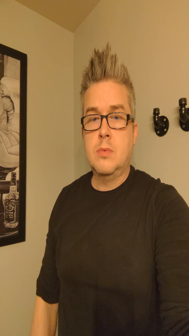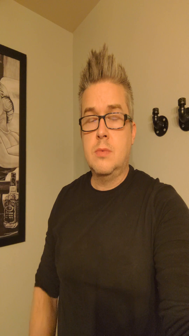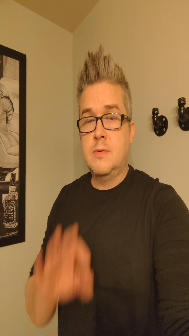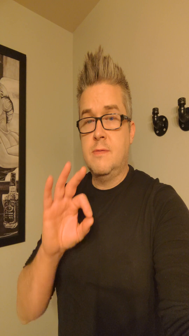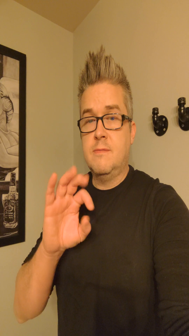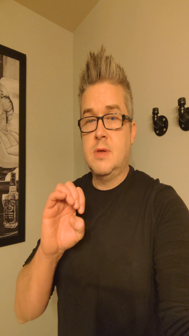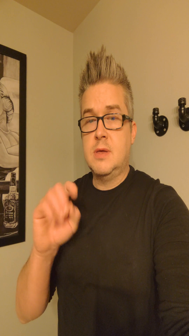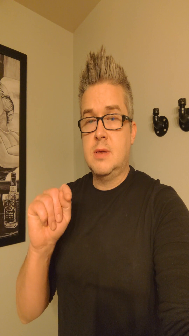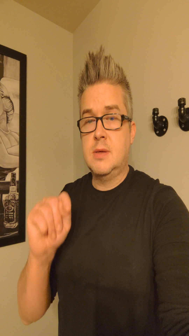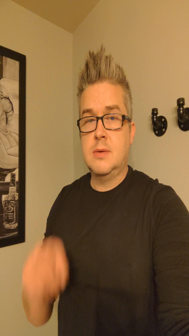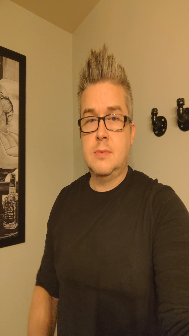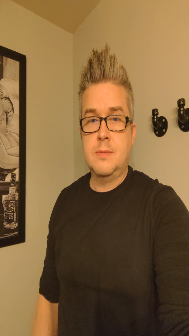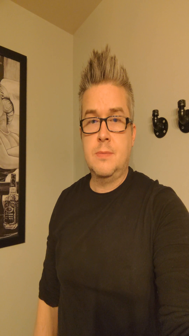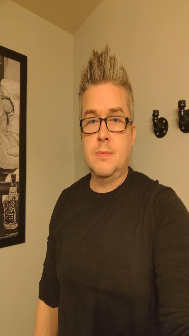feet